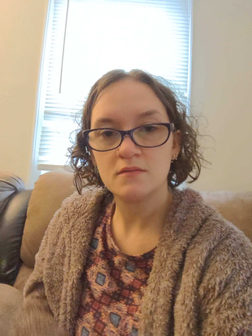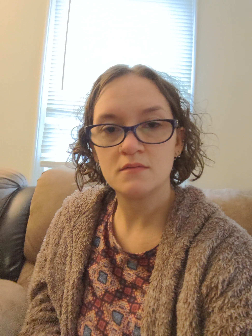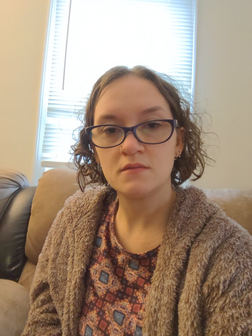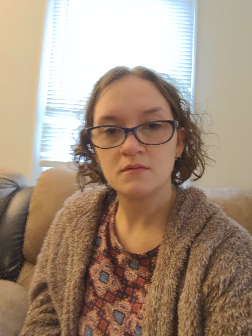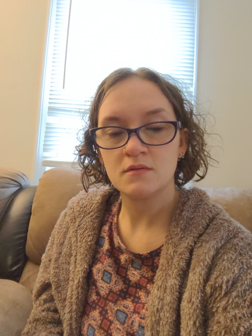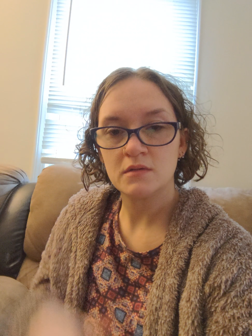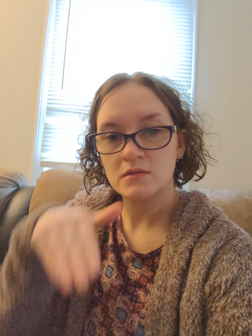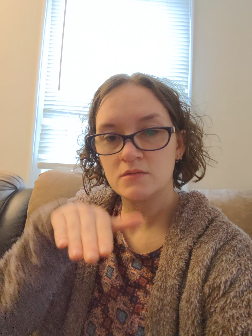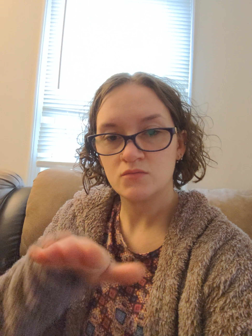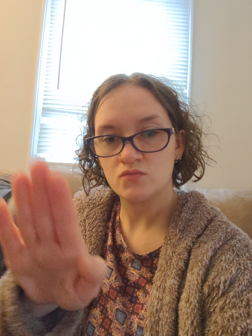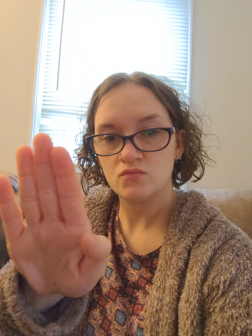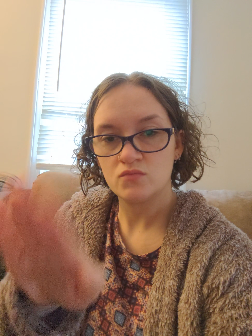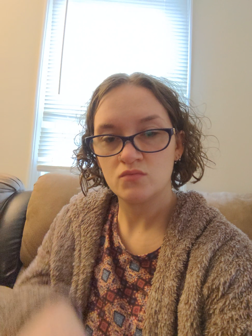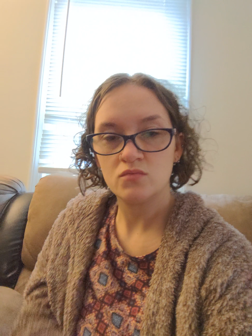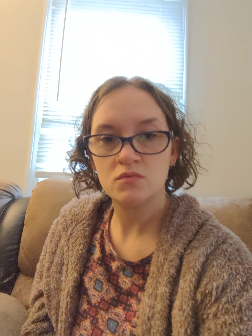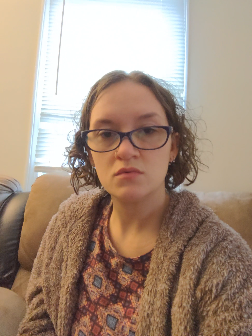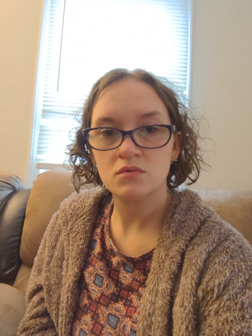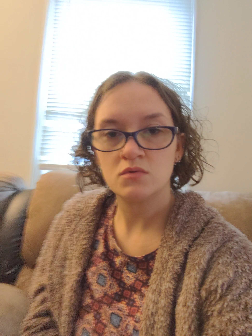into